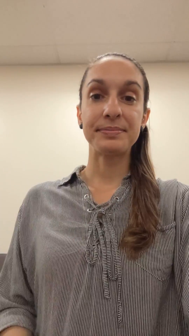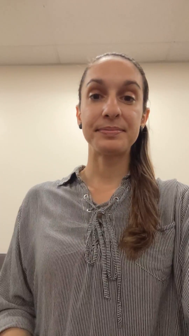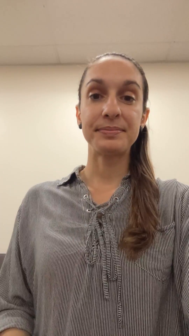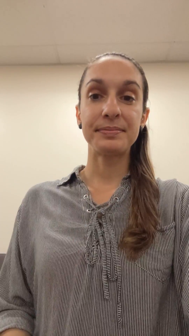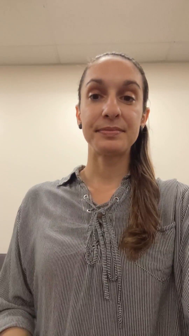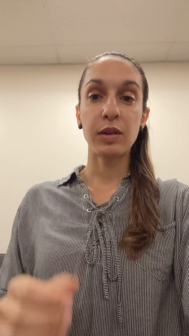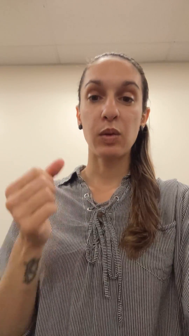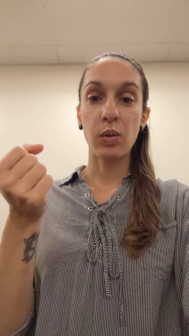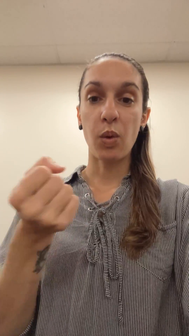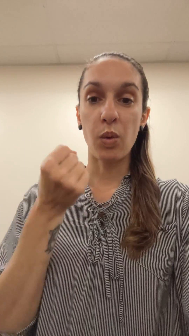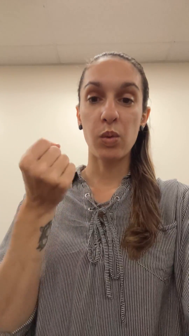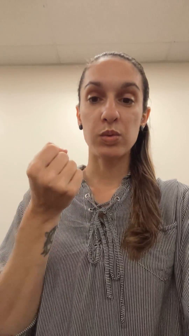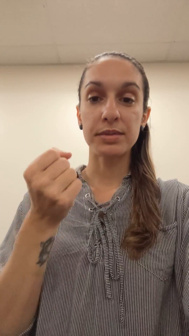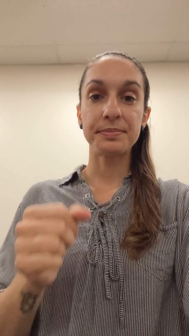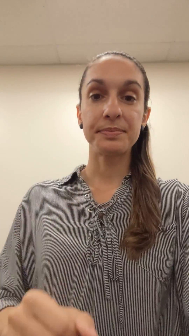hold